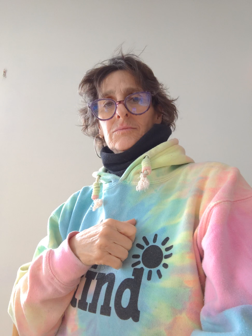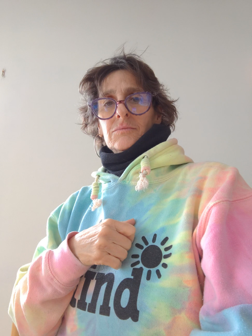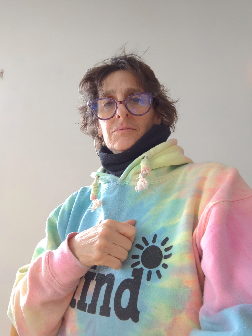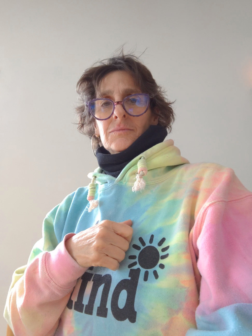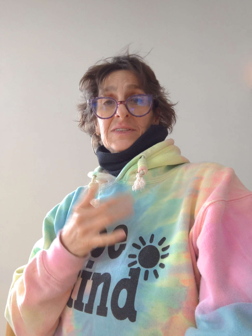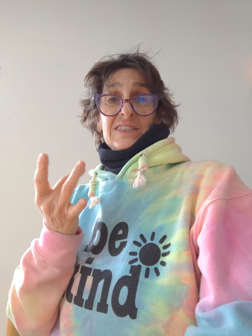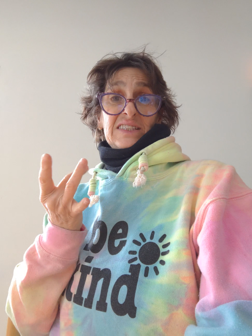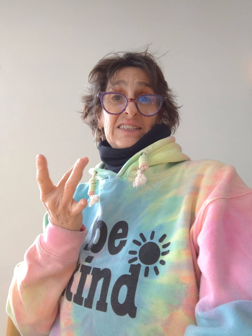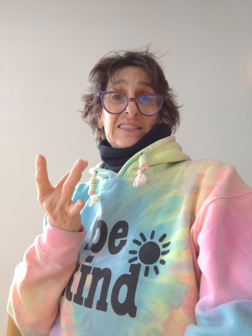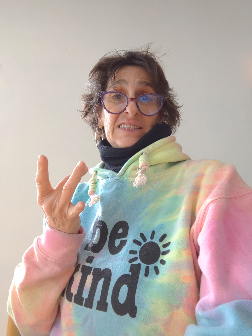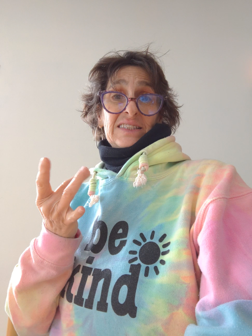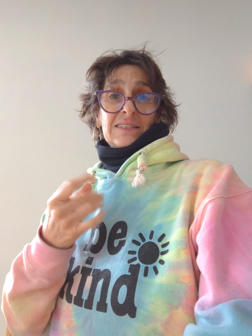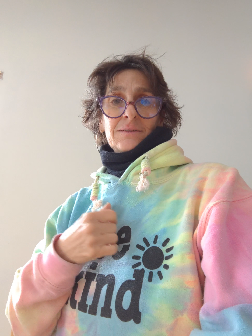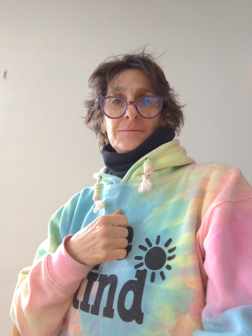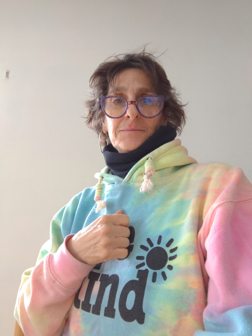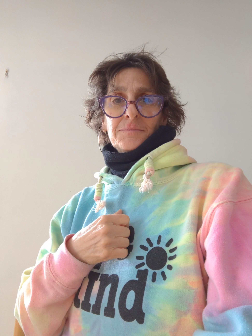sticky